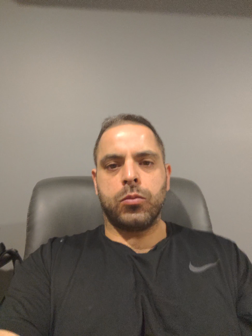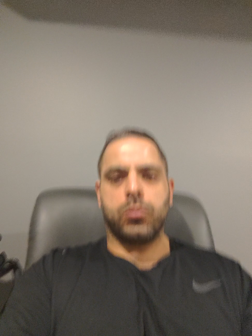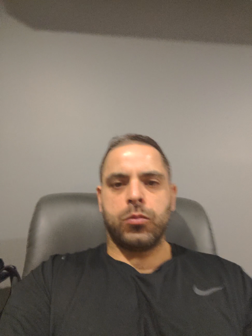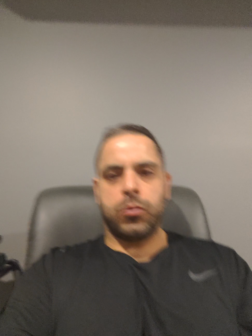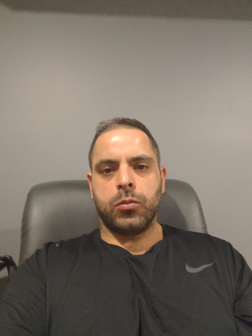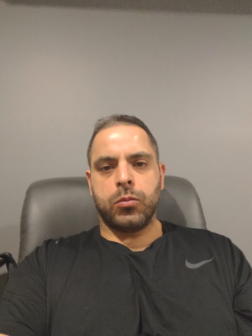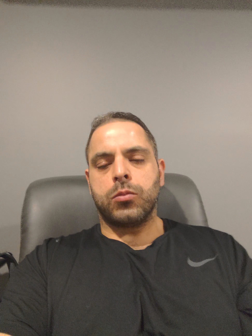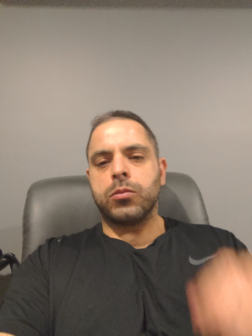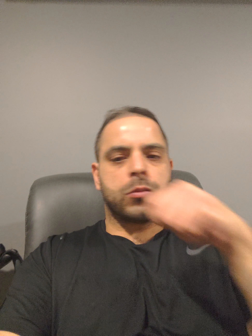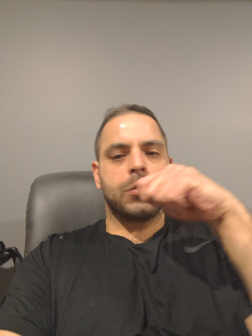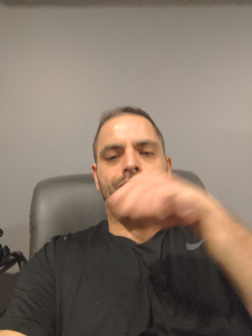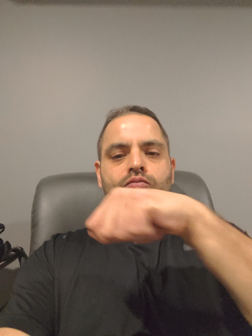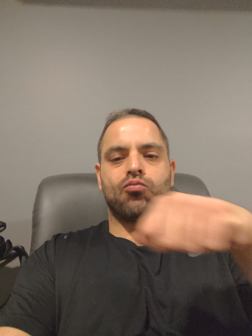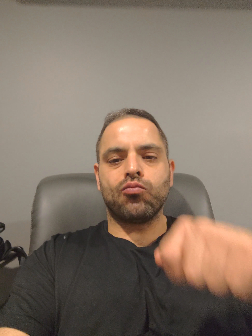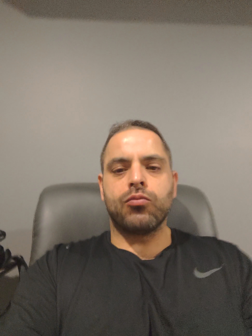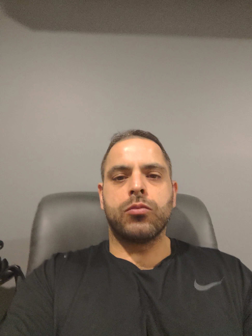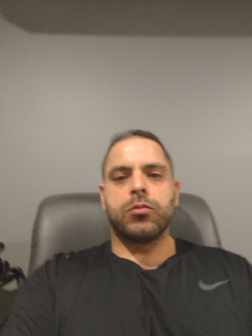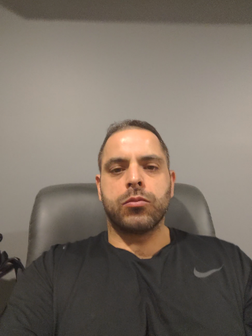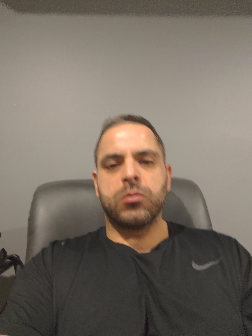toothbrush